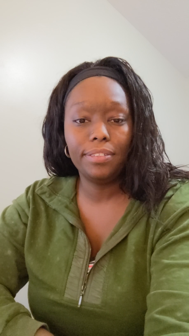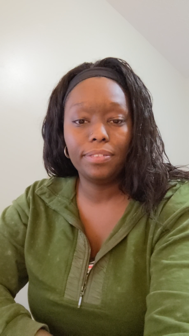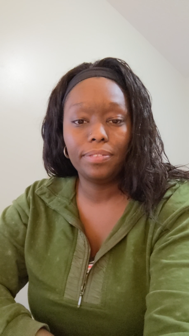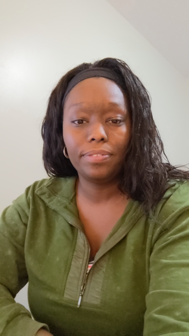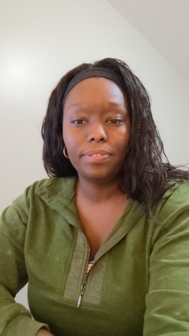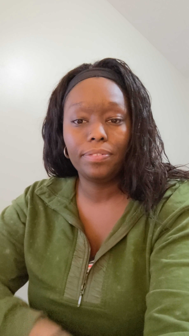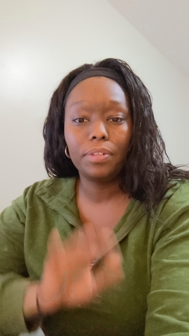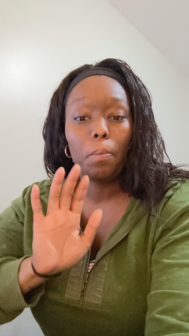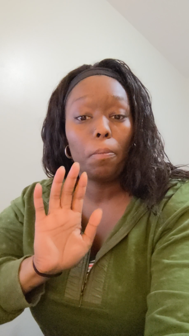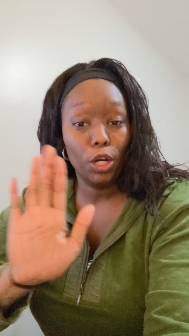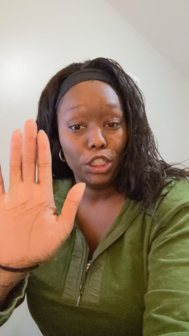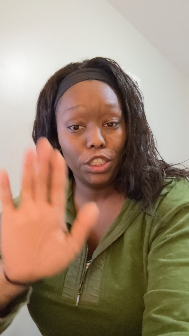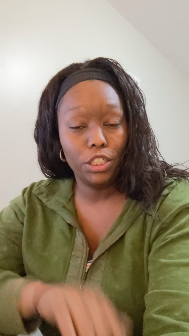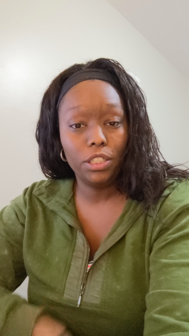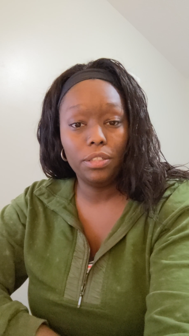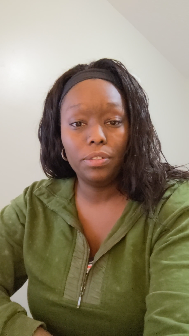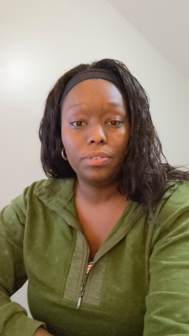push